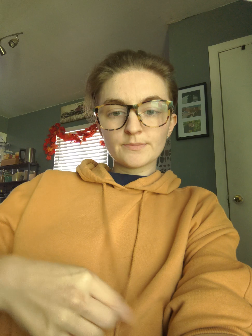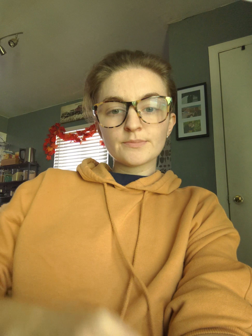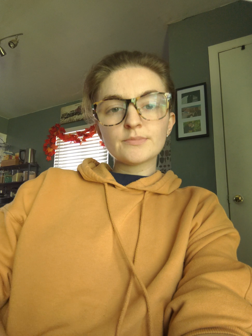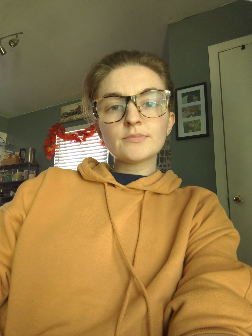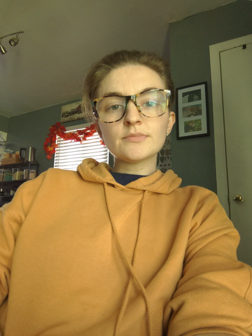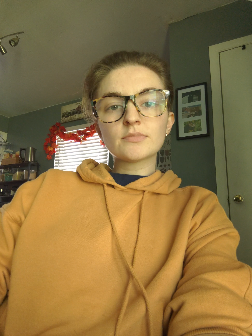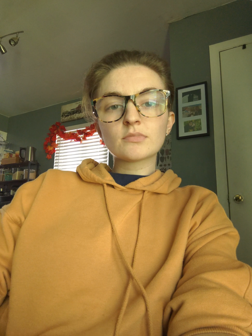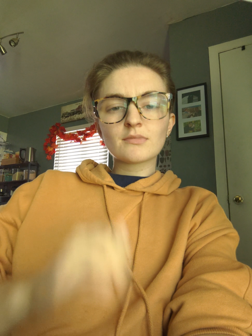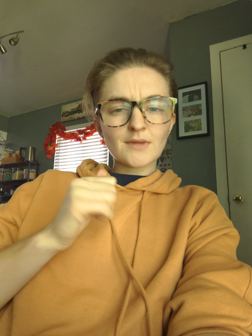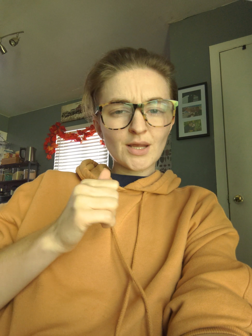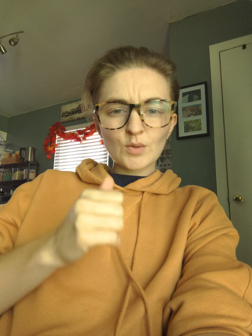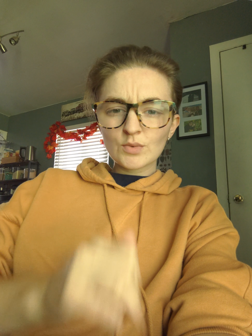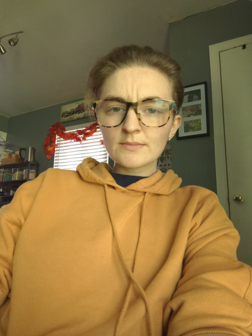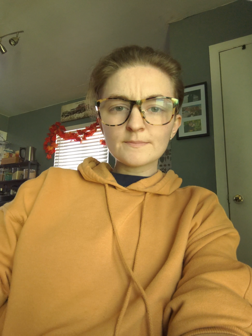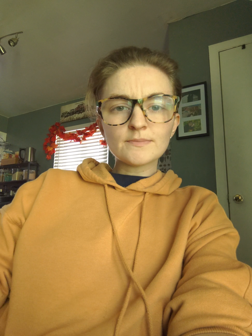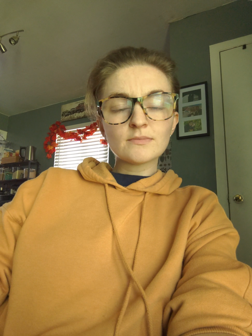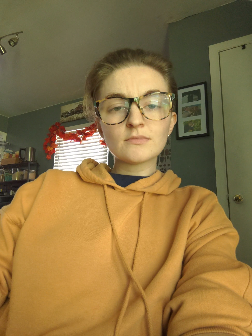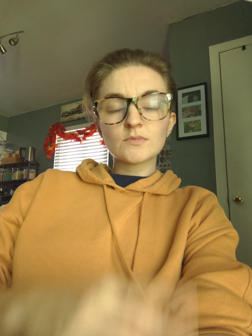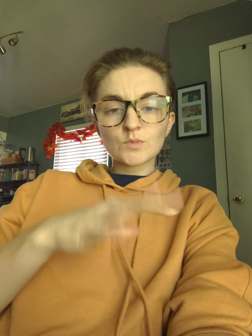how